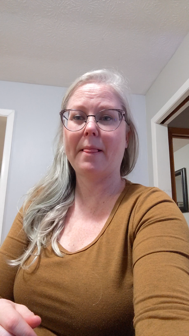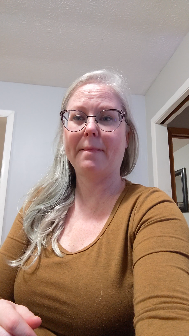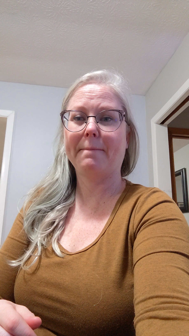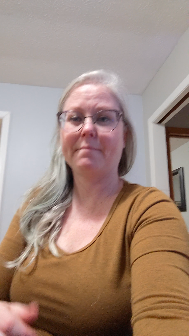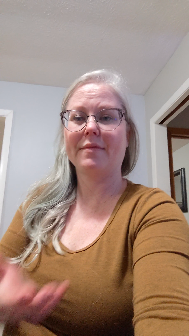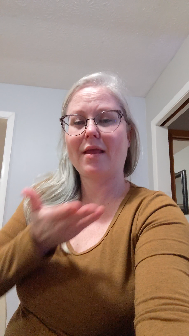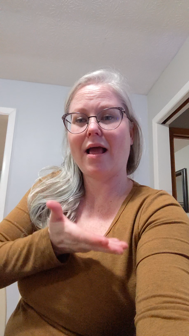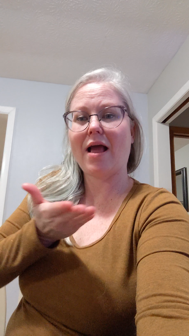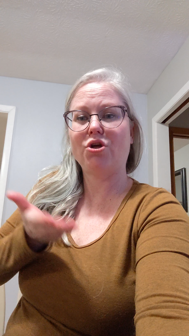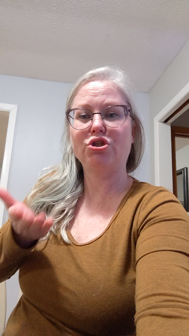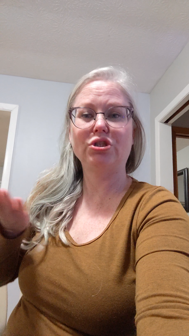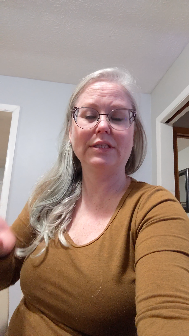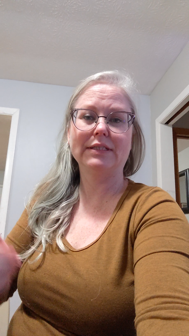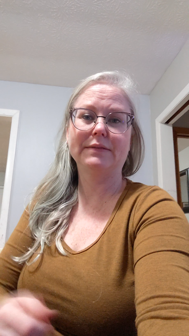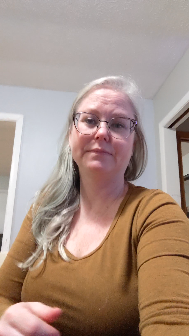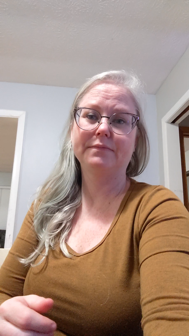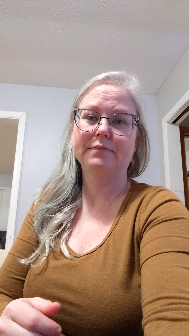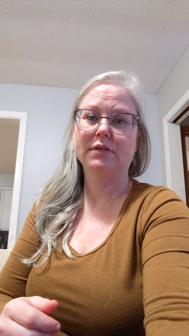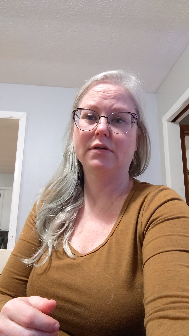carry